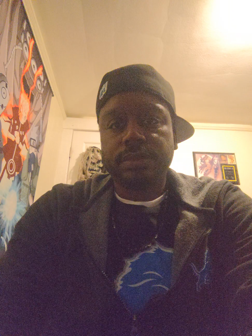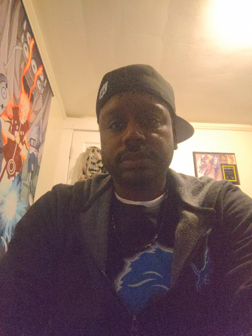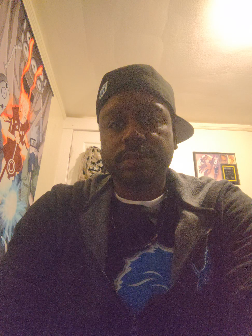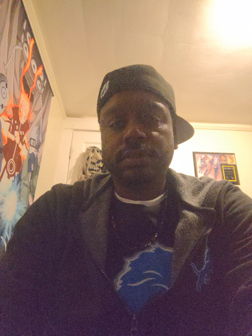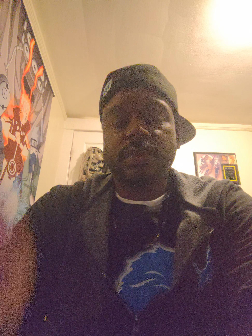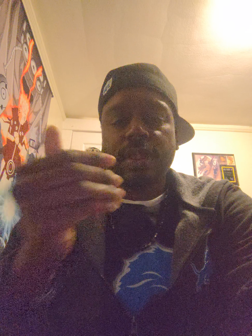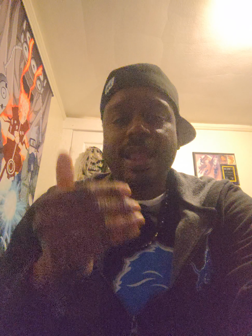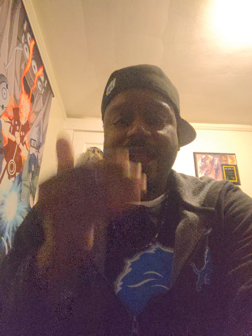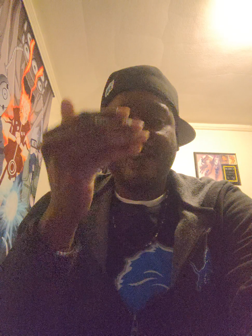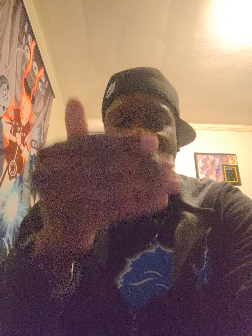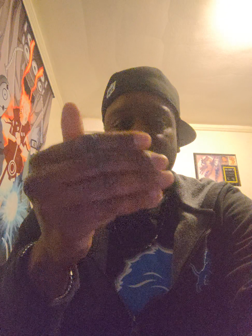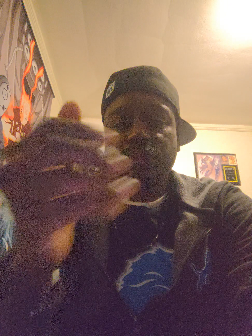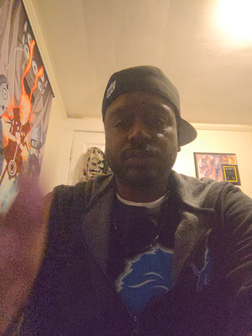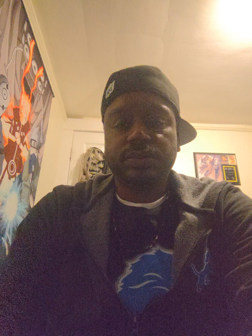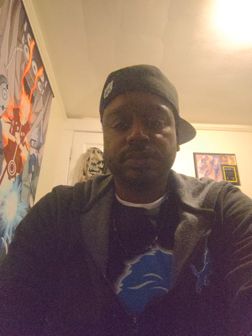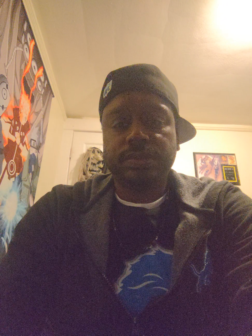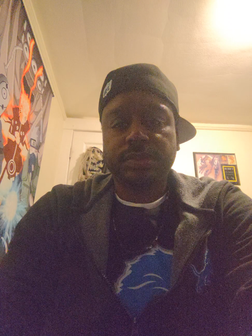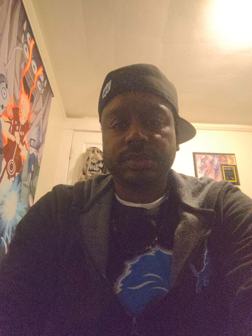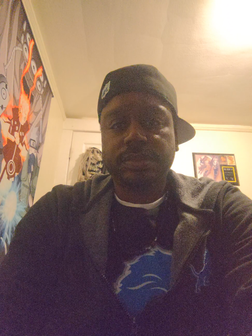after